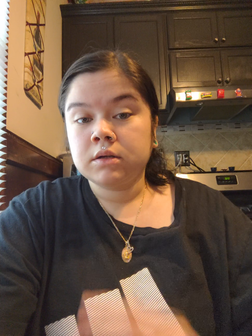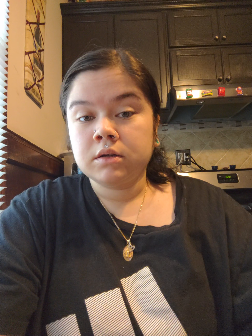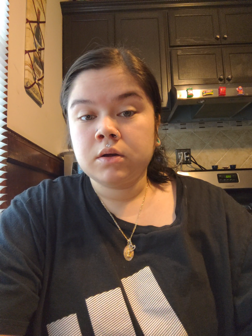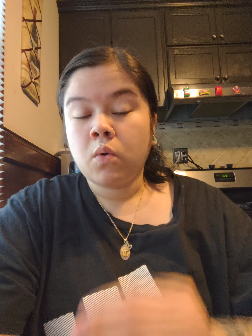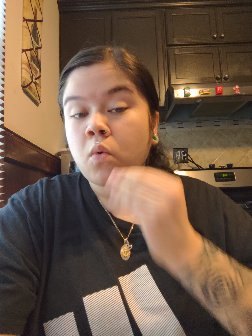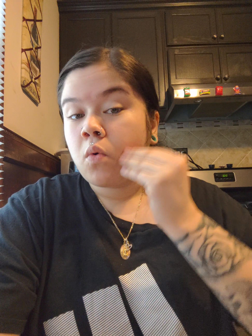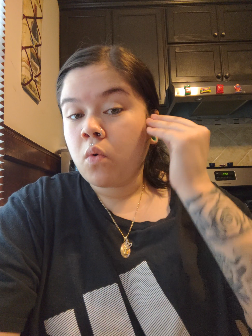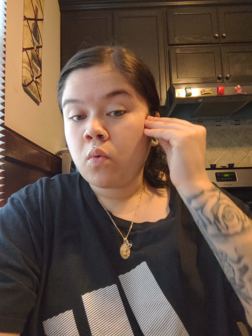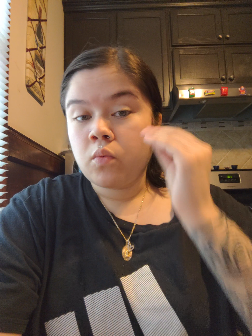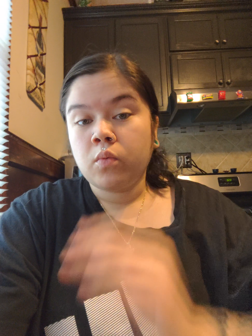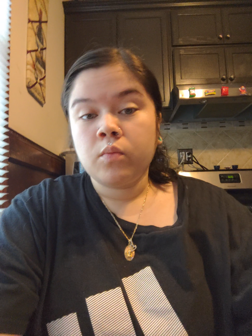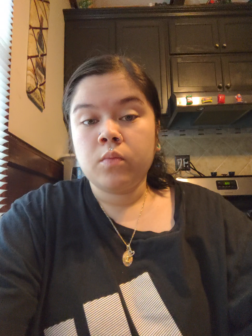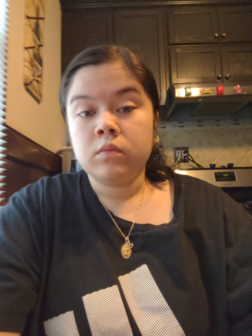home